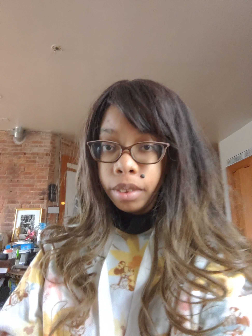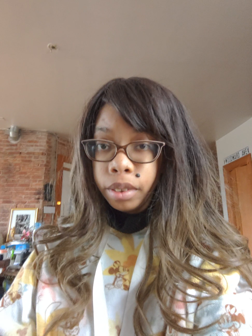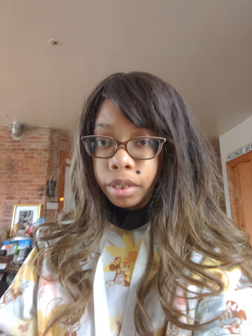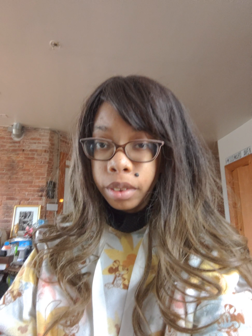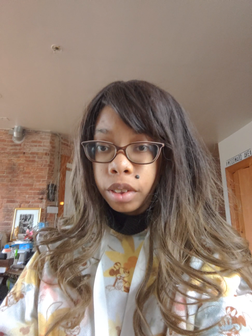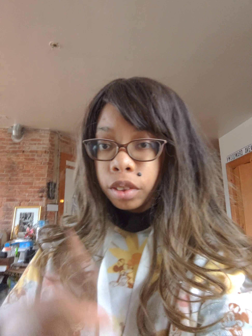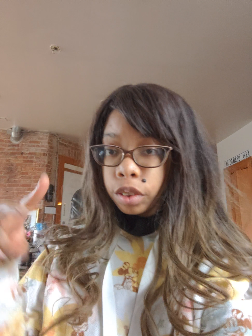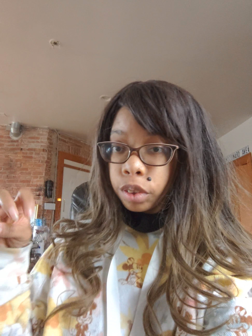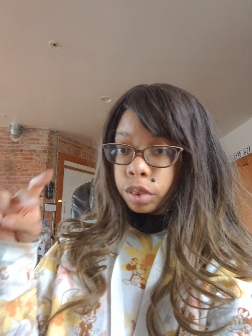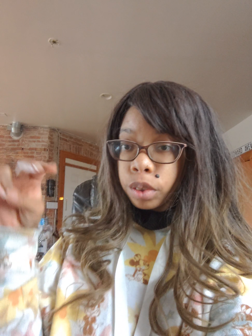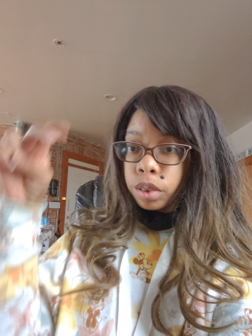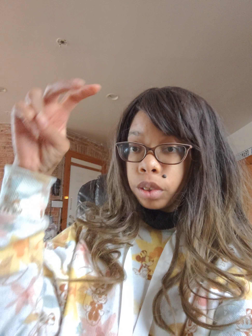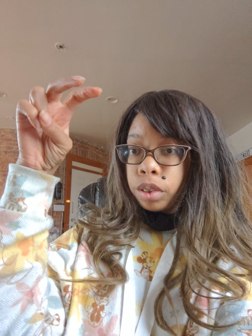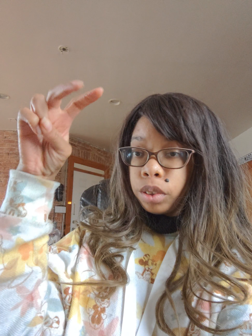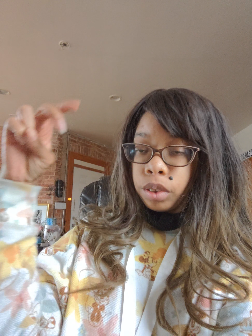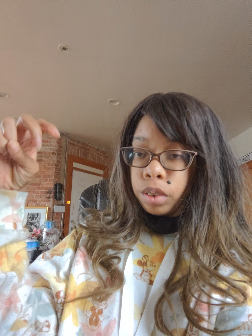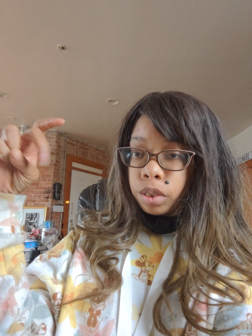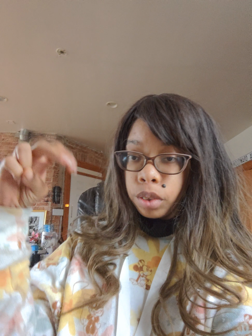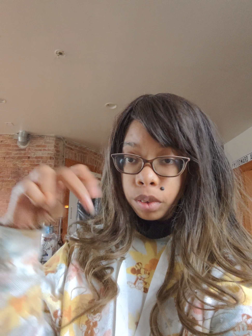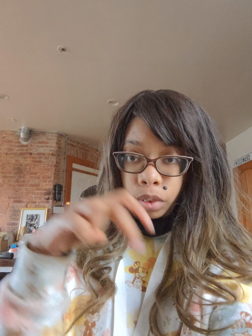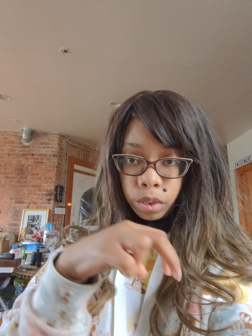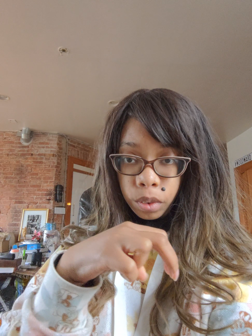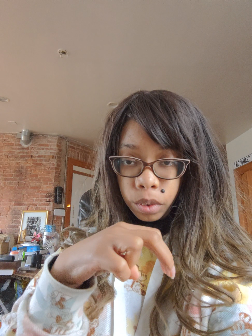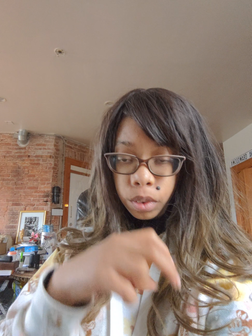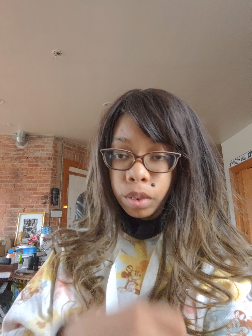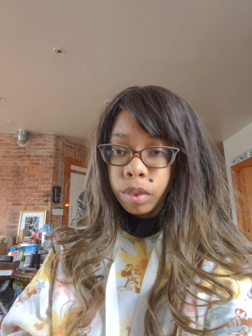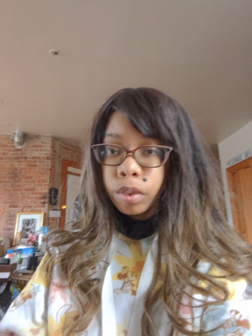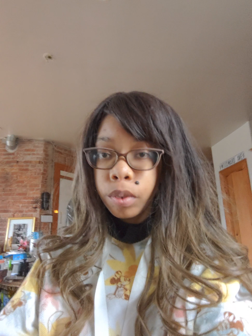stairs